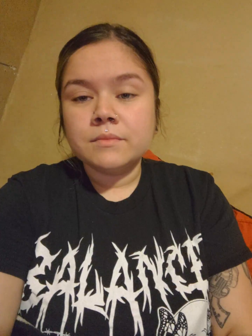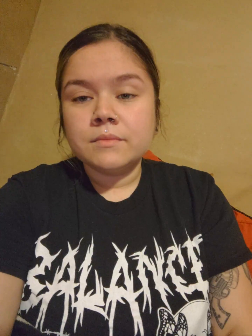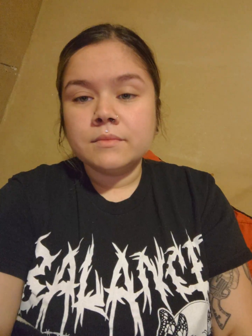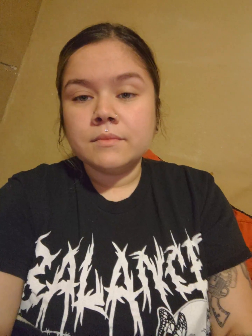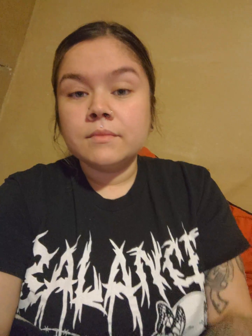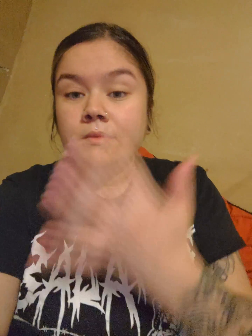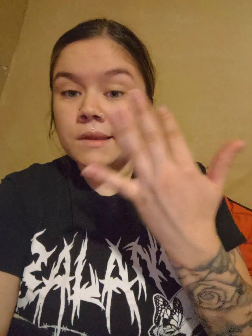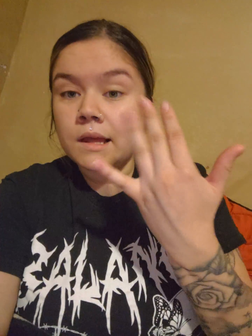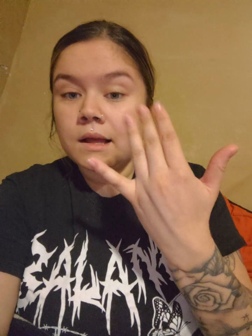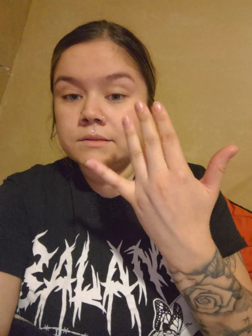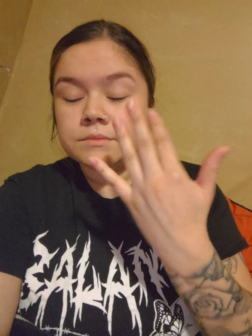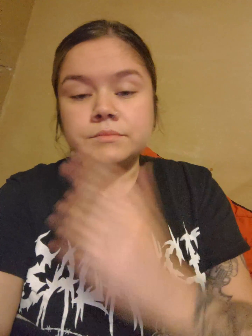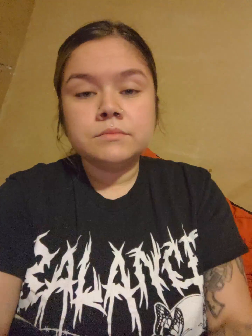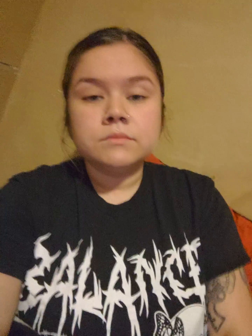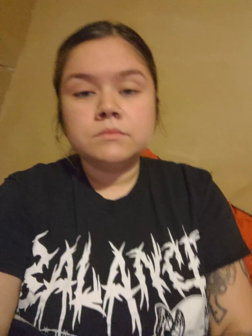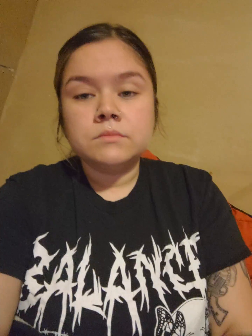hand